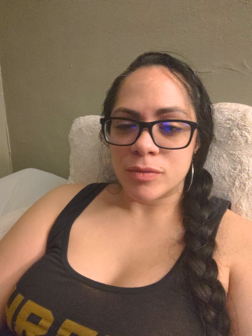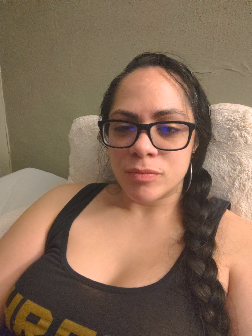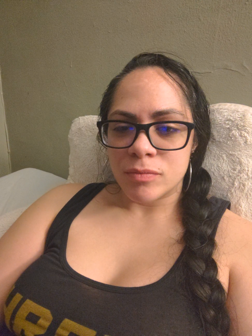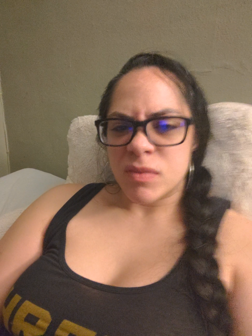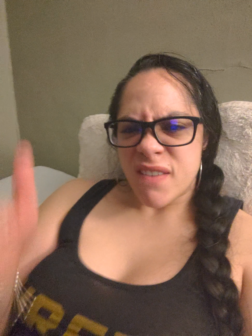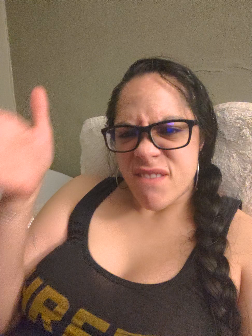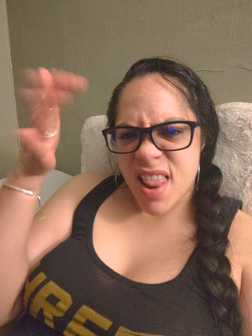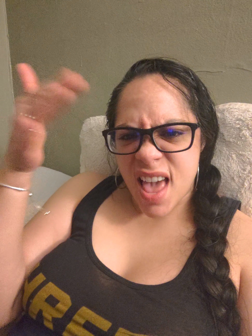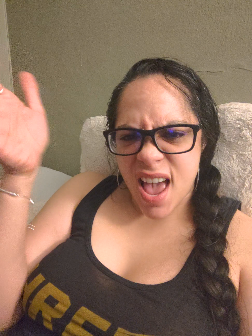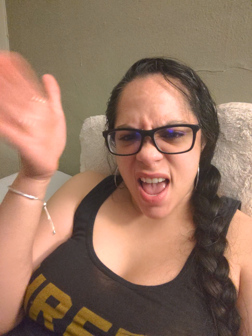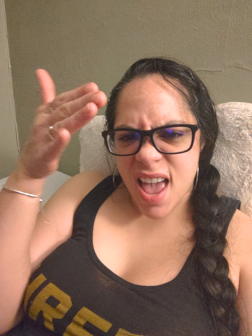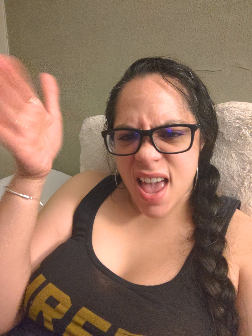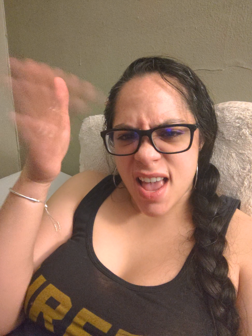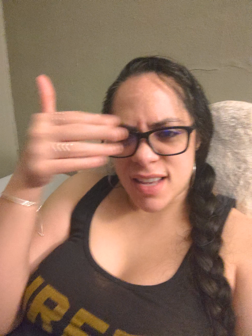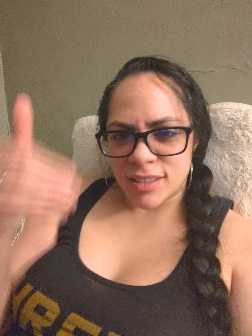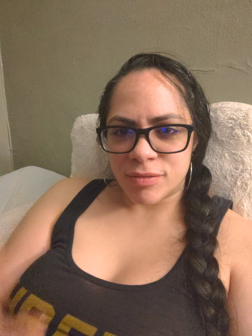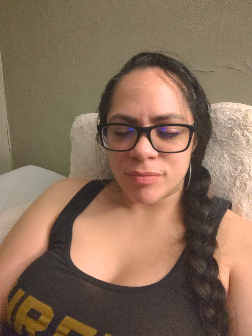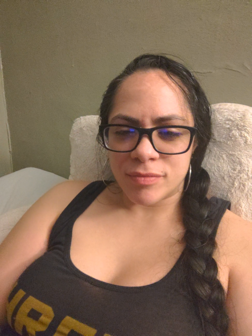flag